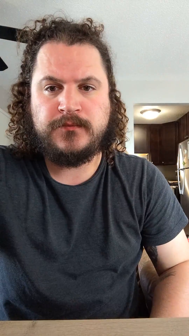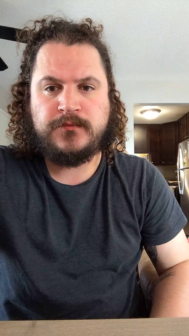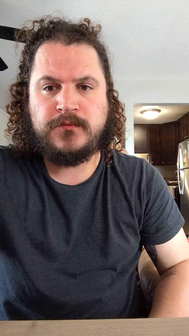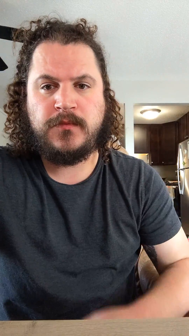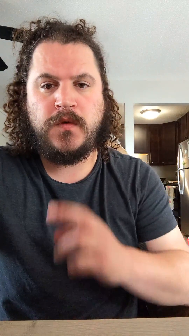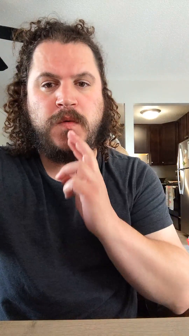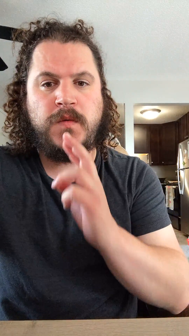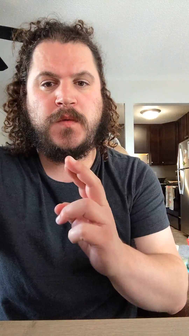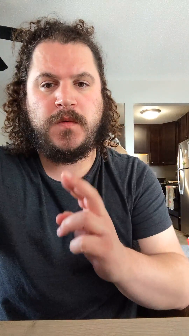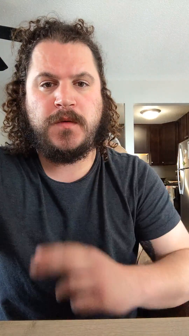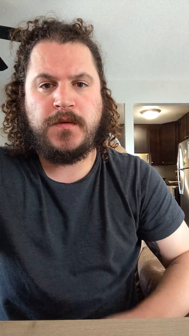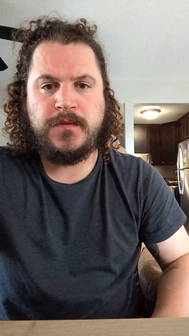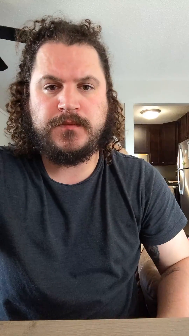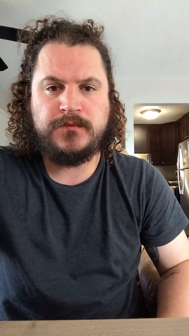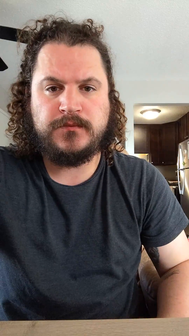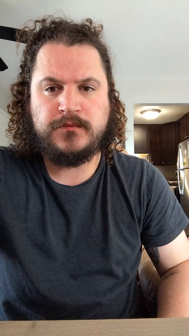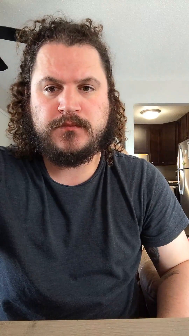are